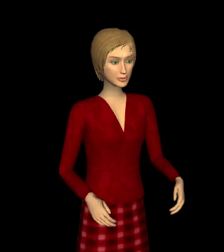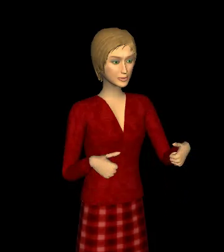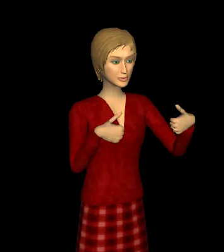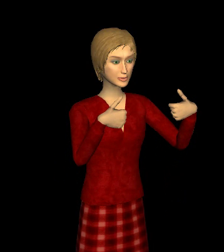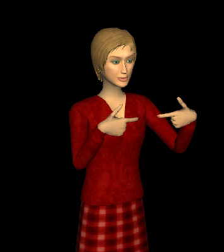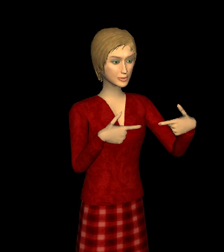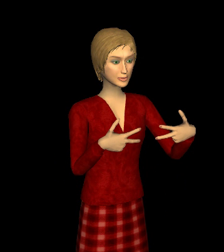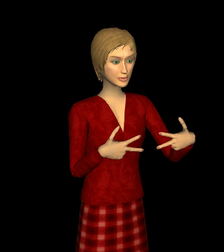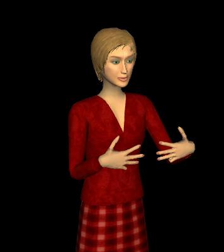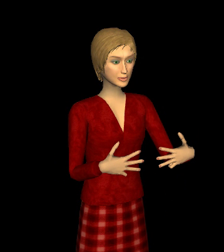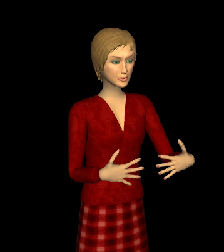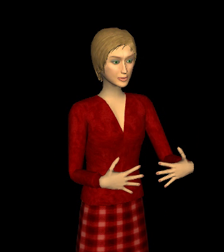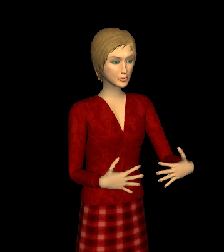عدد